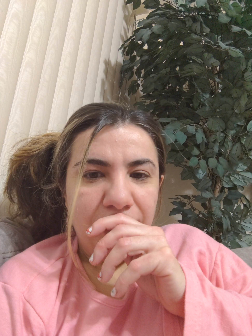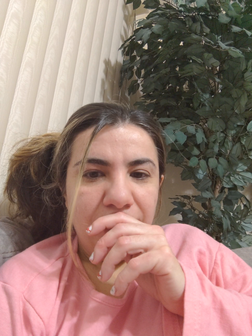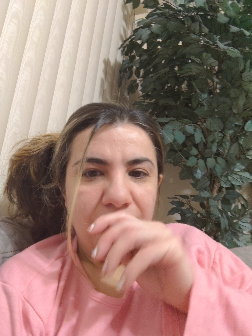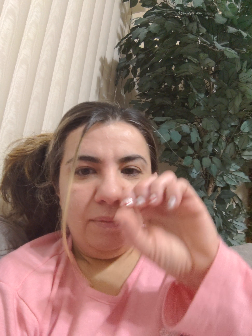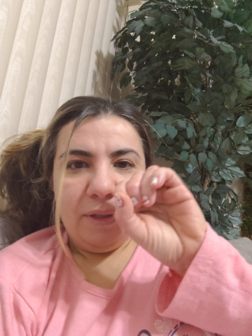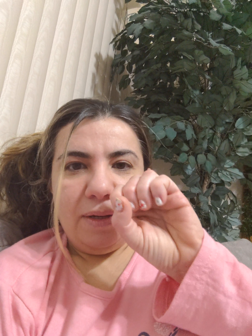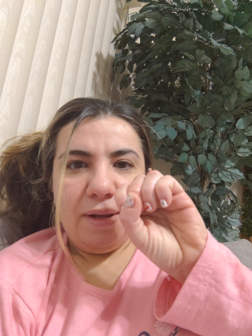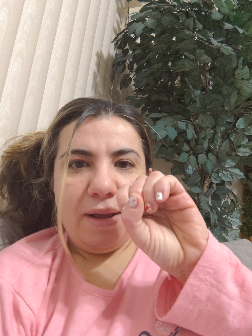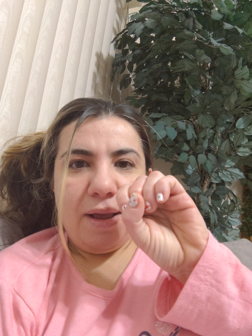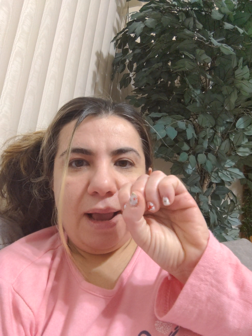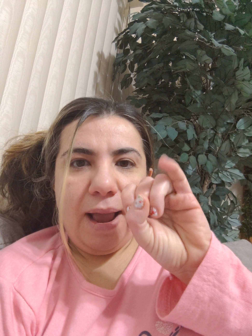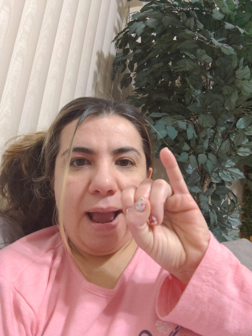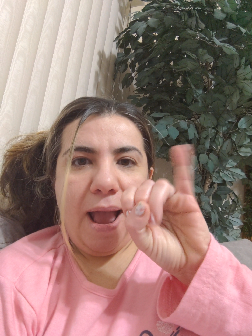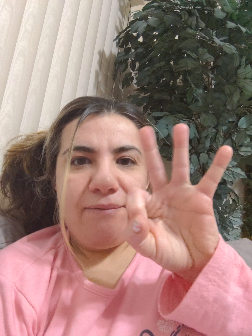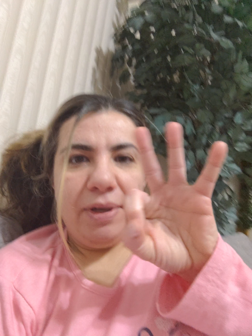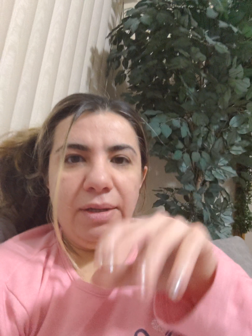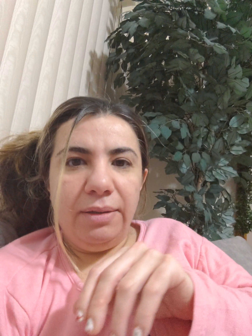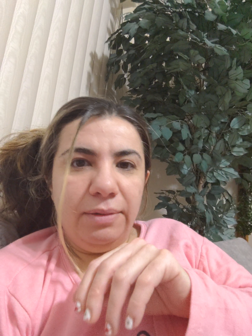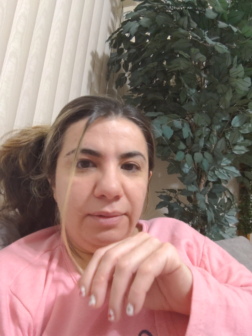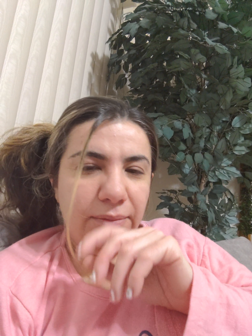if